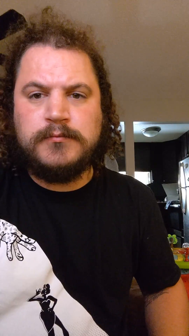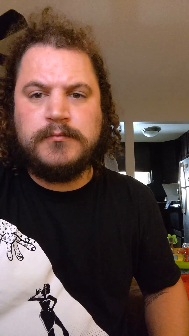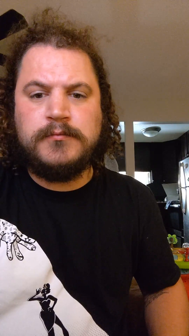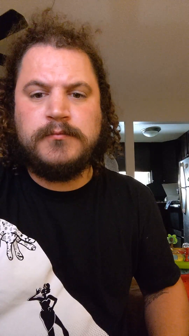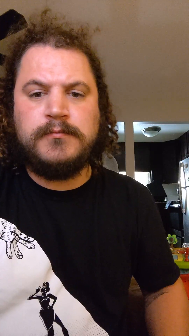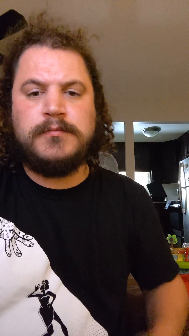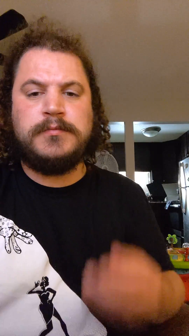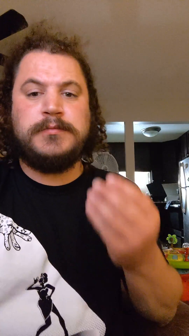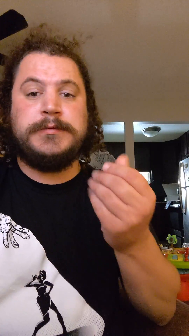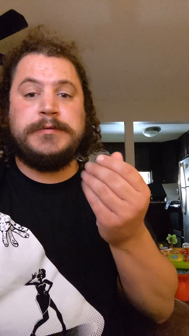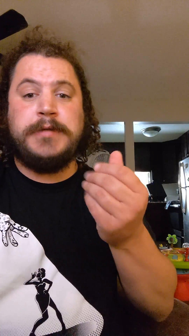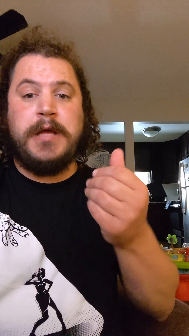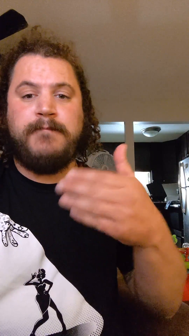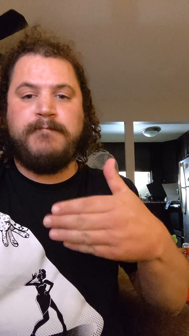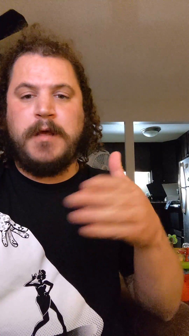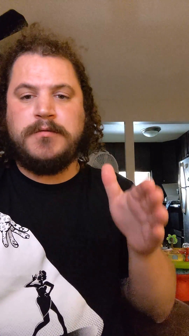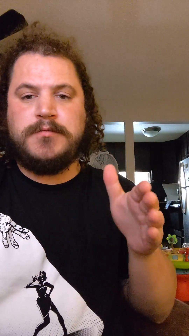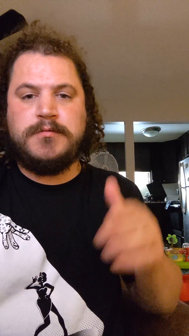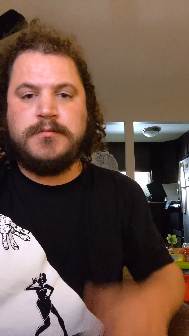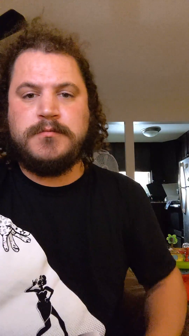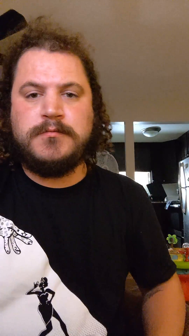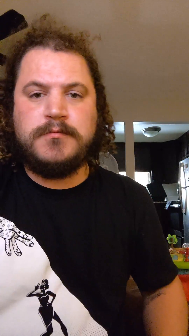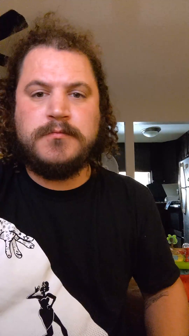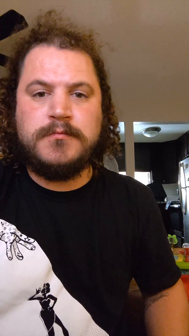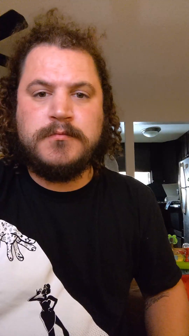sandbox